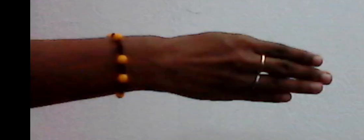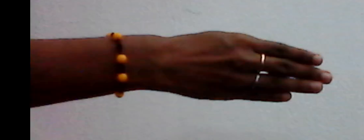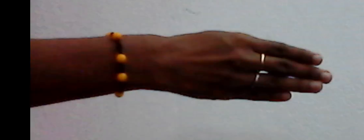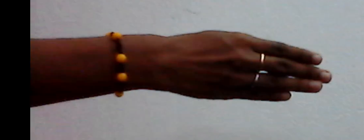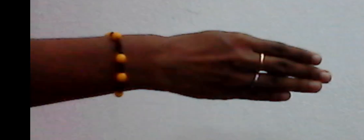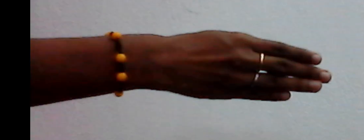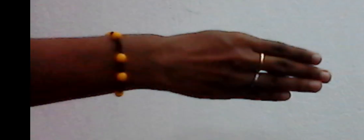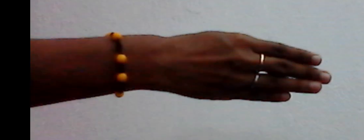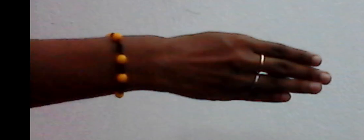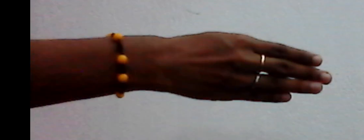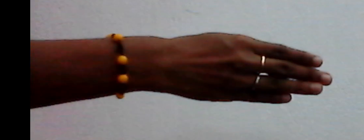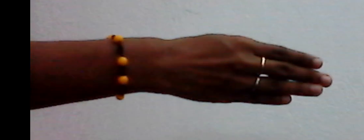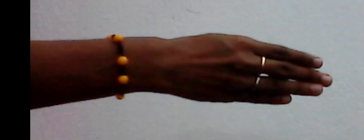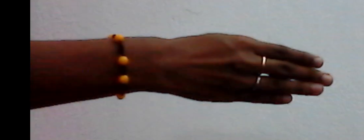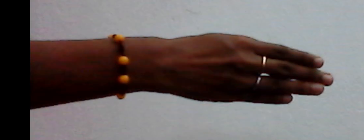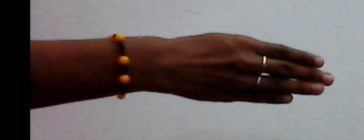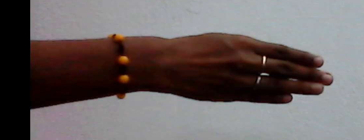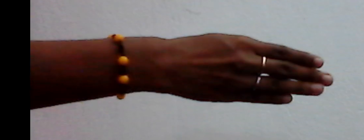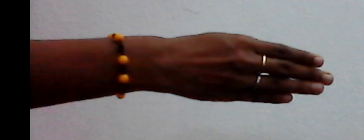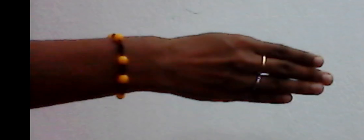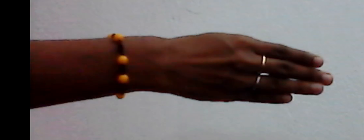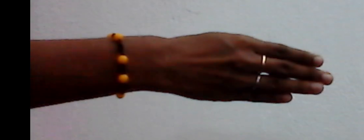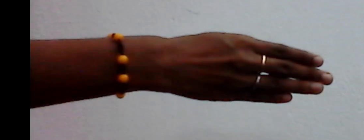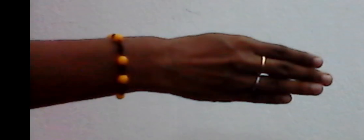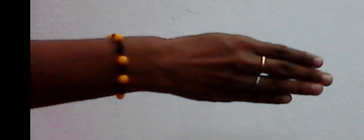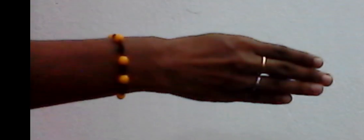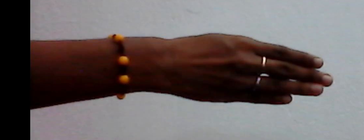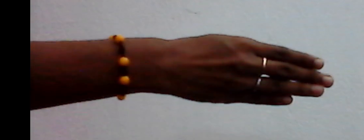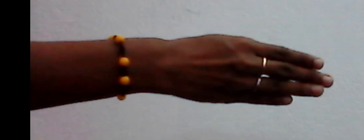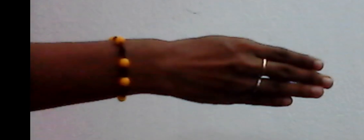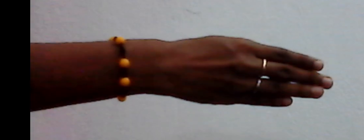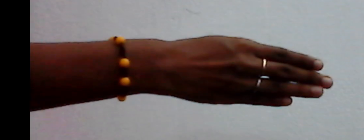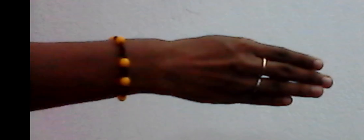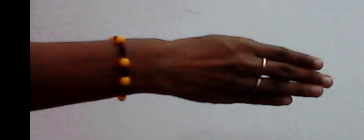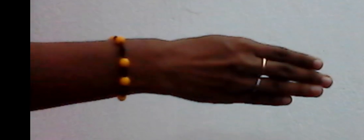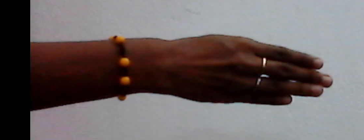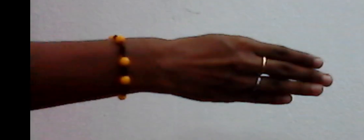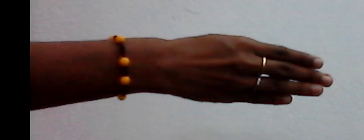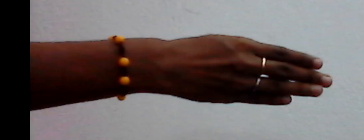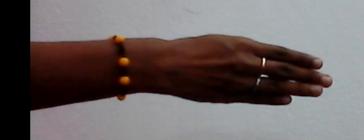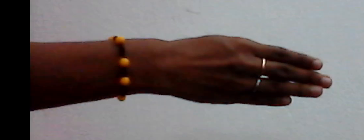അ